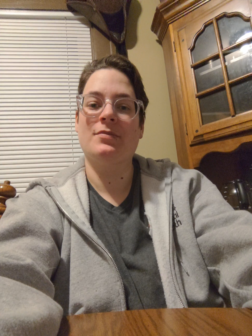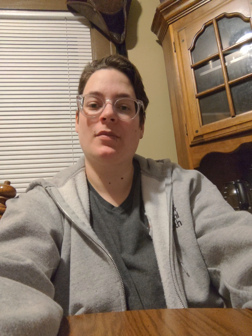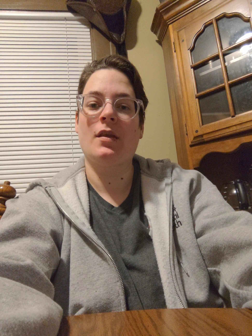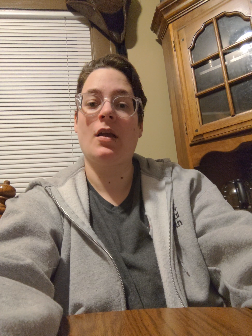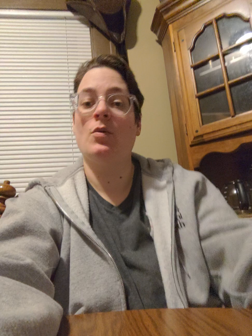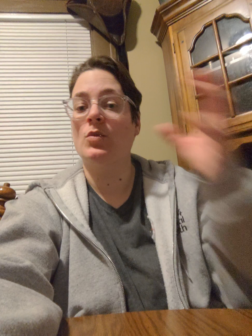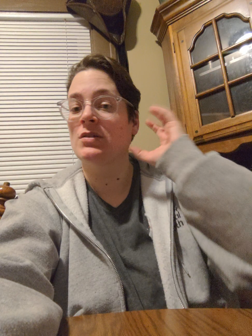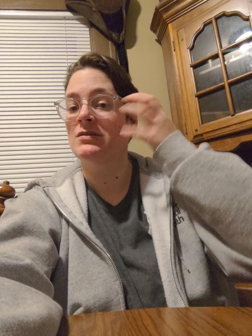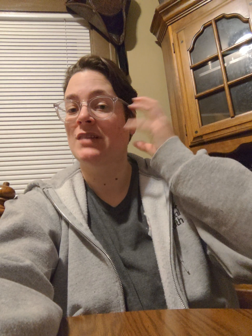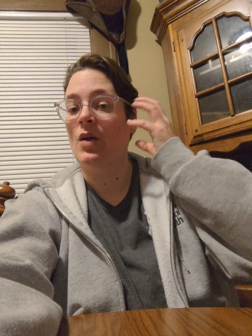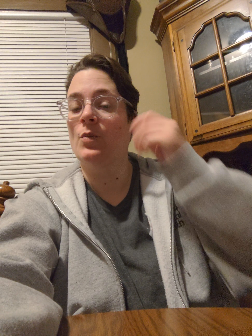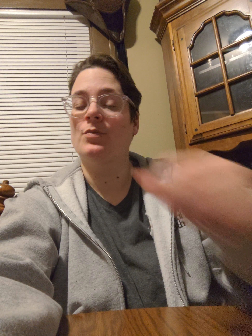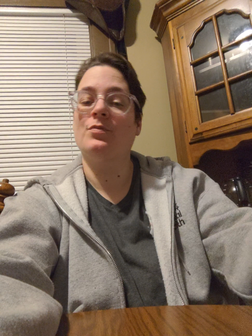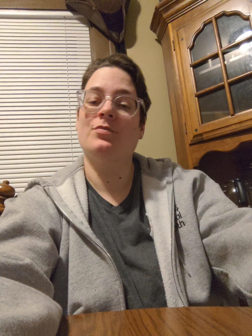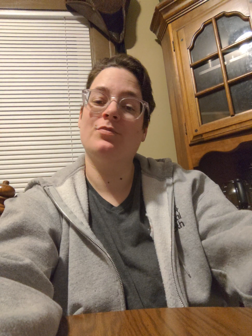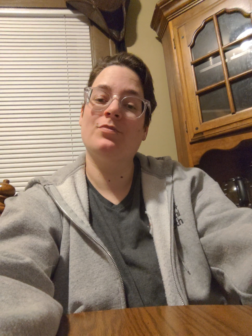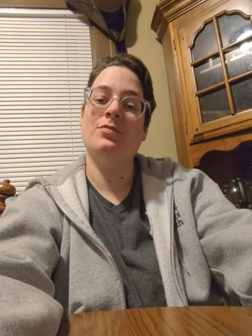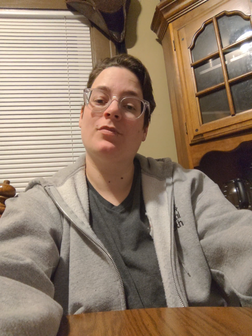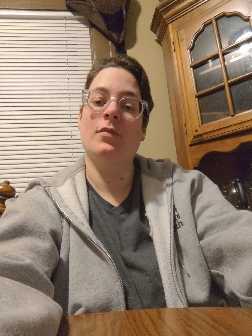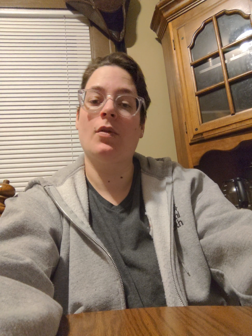radio